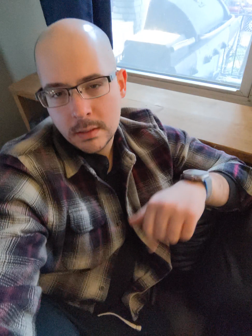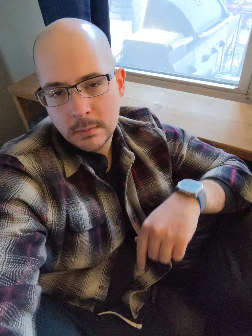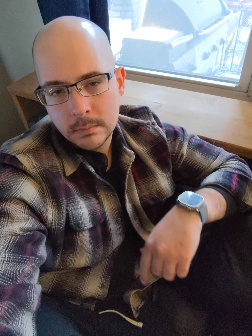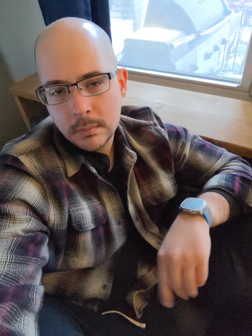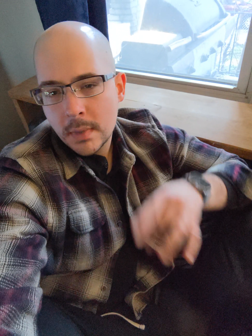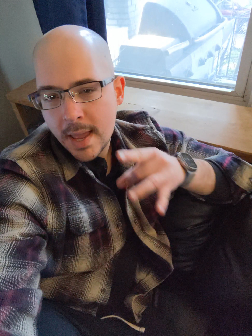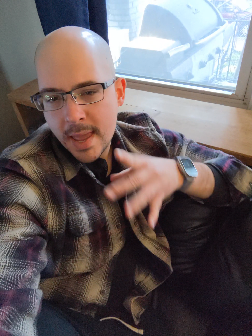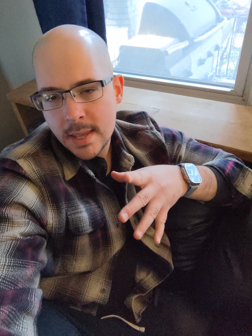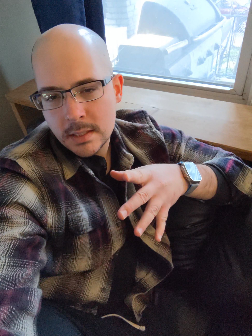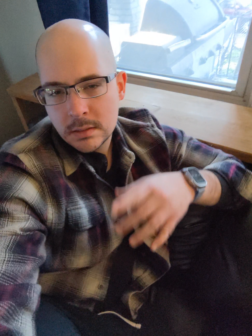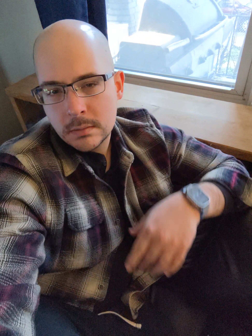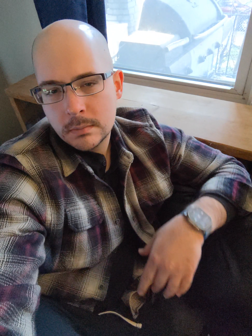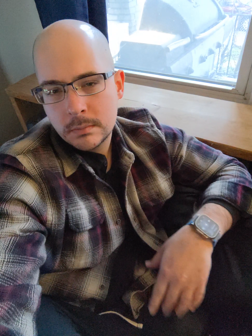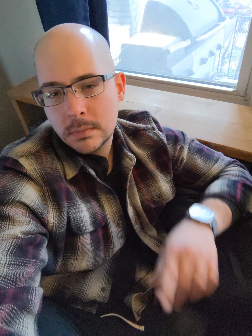hate